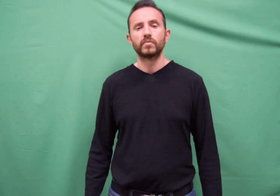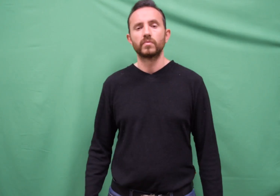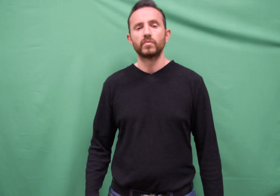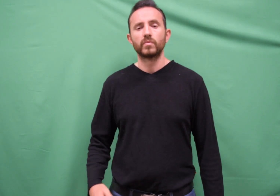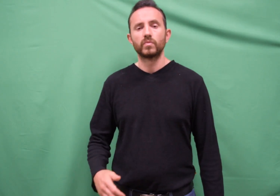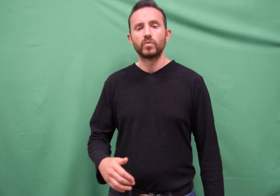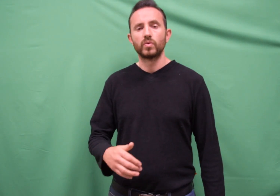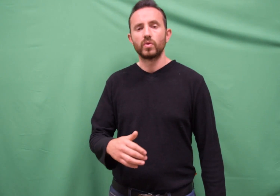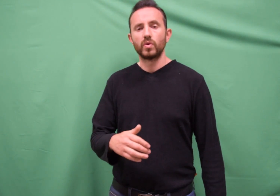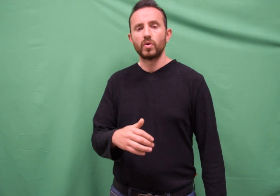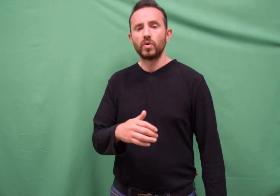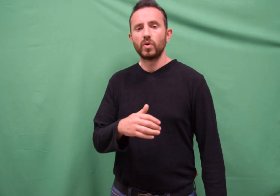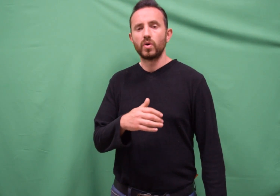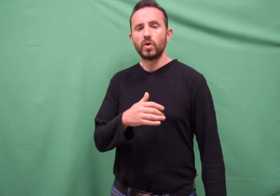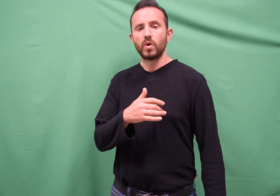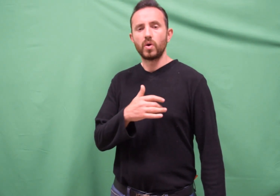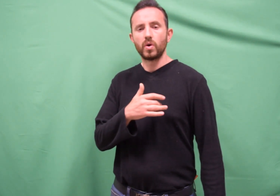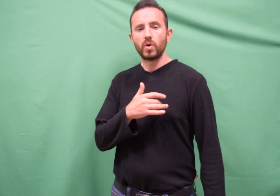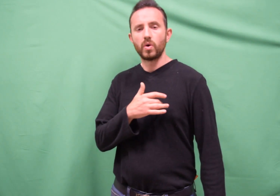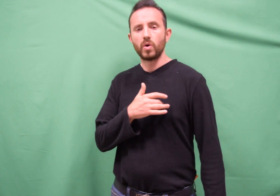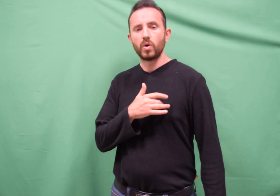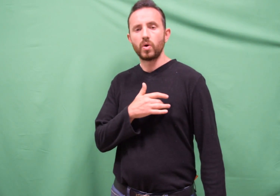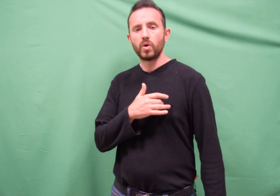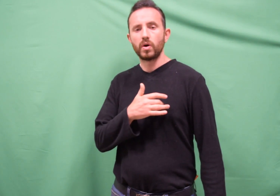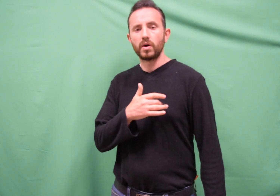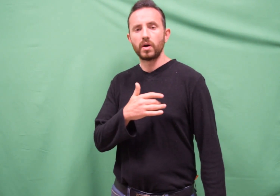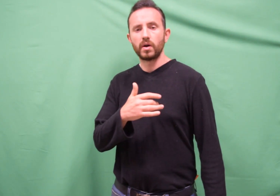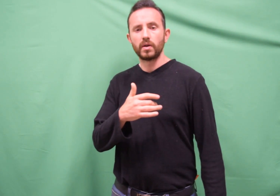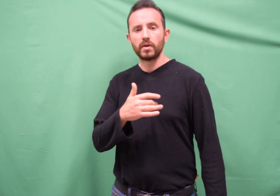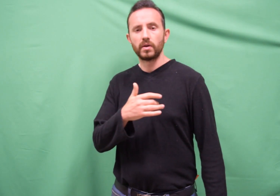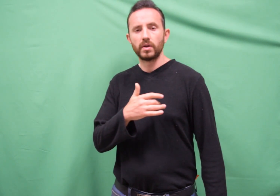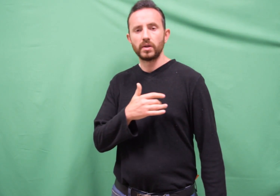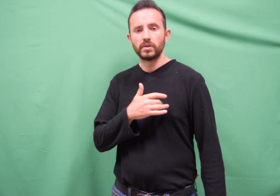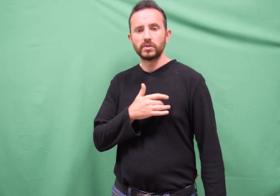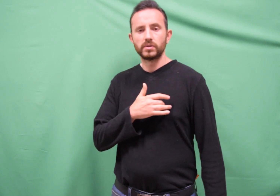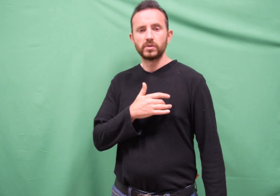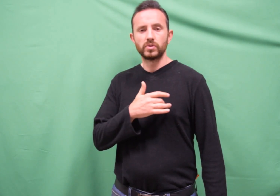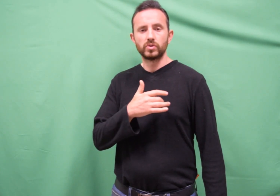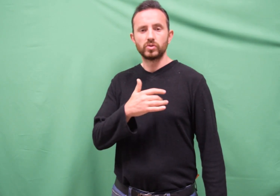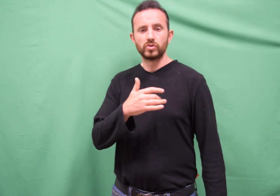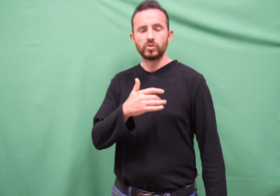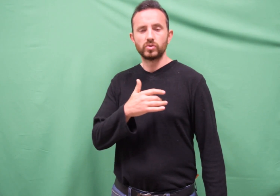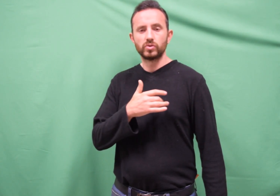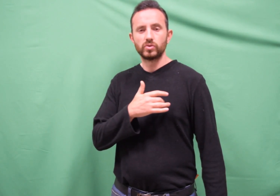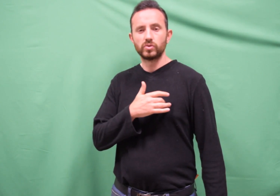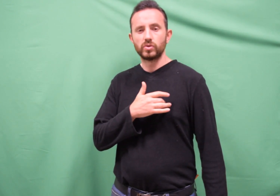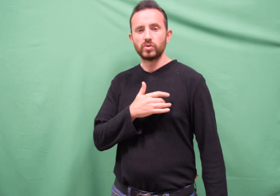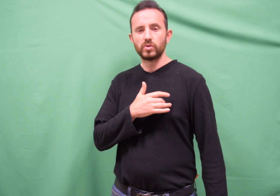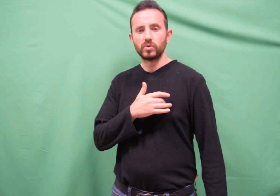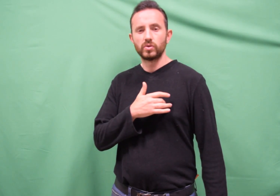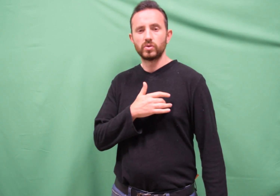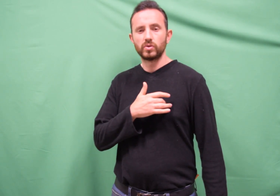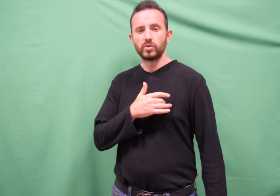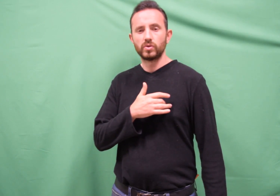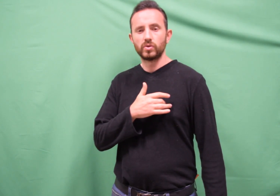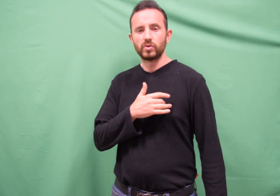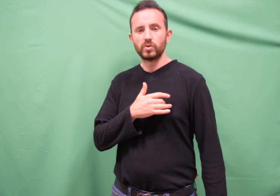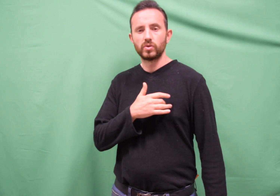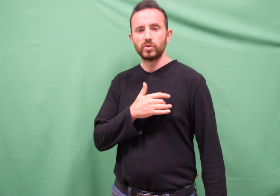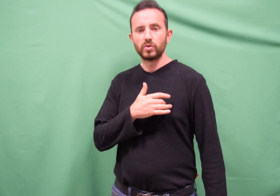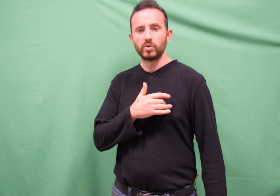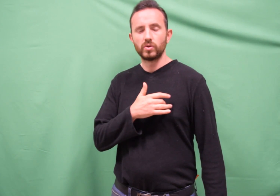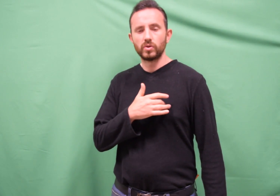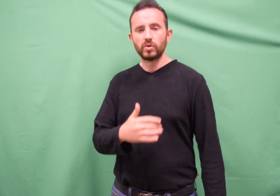corazón